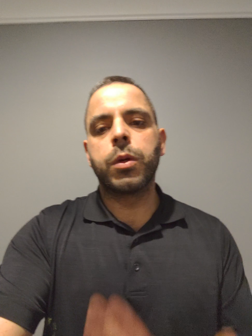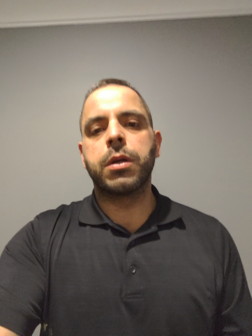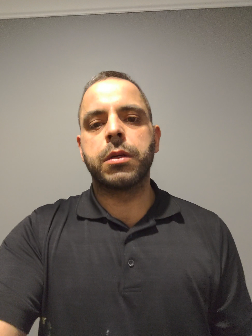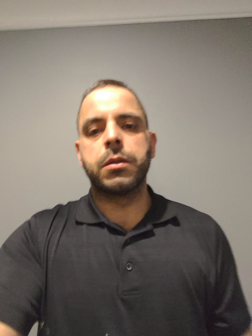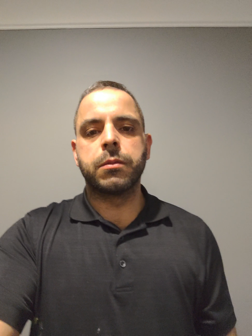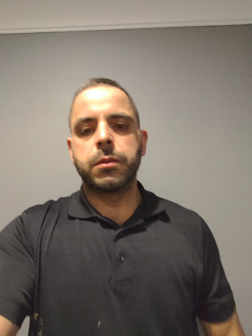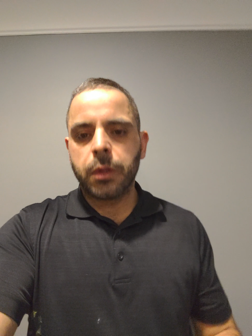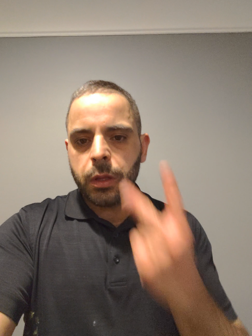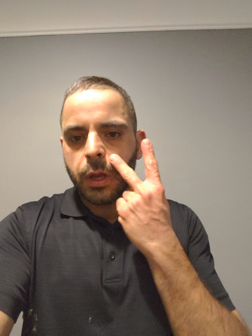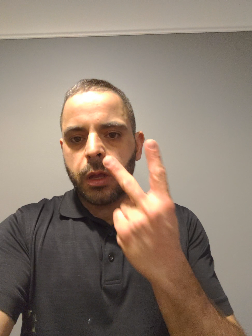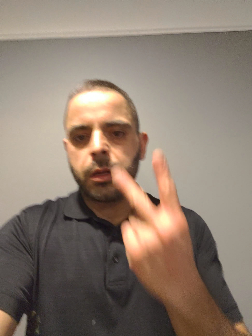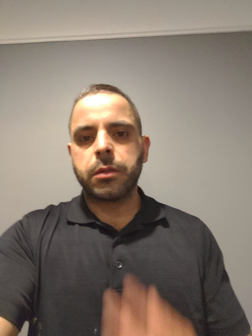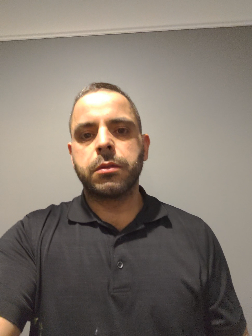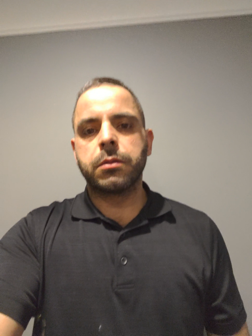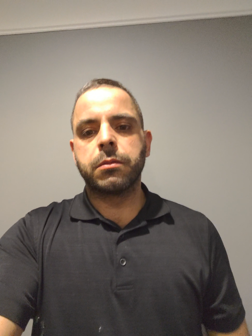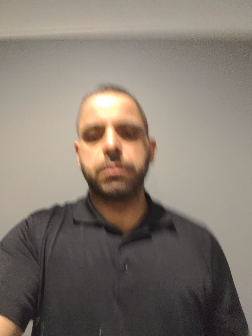look